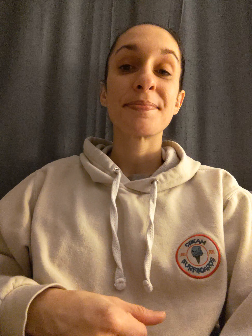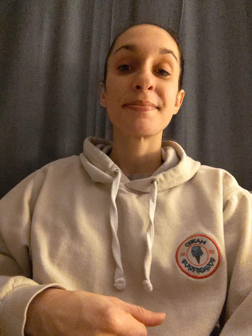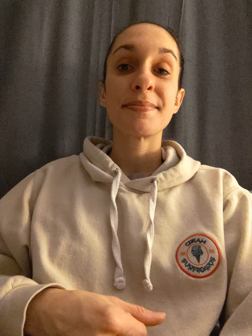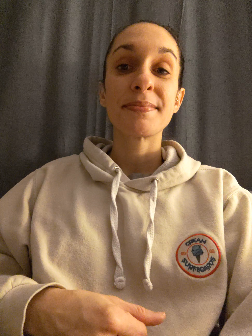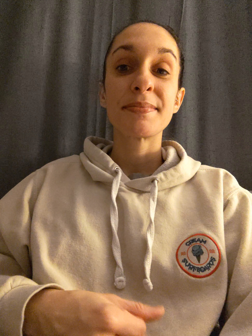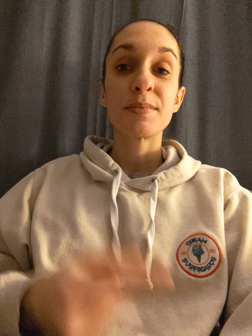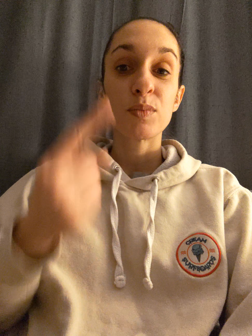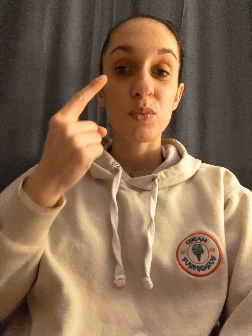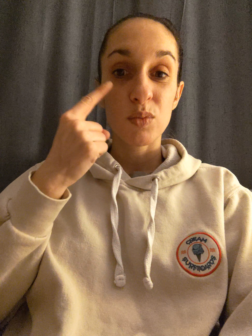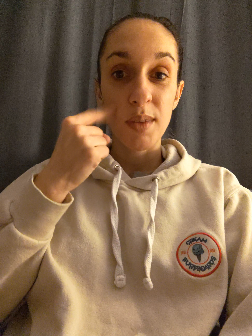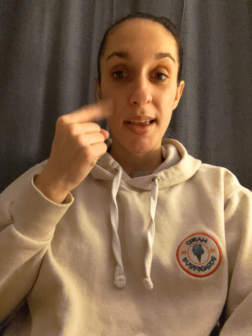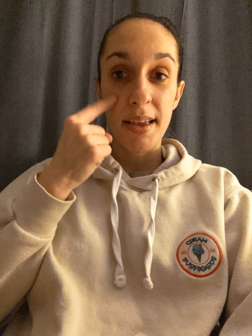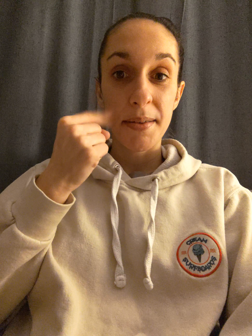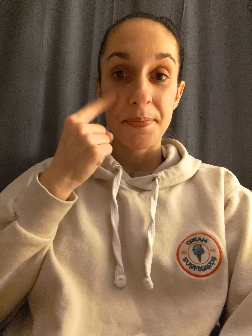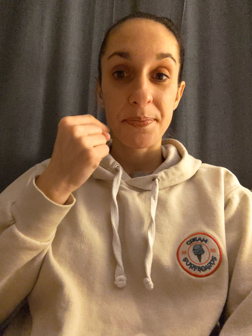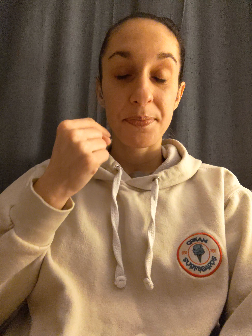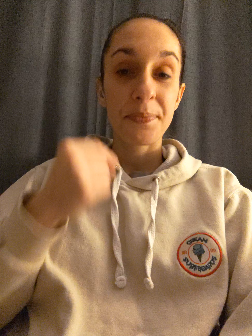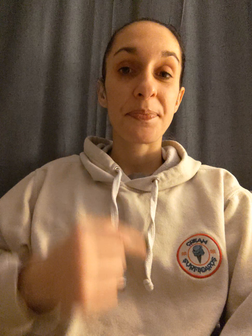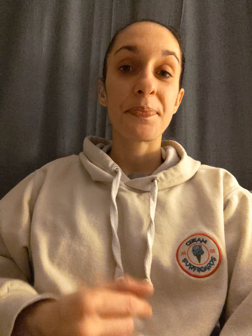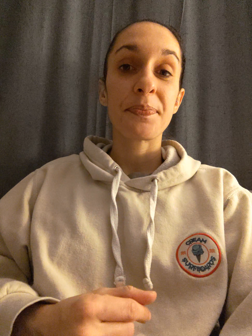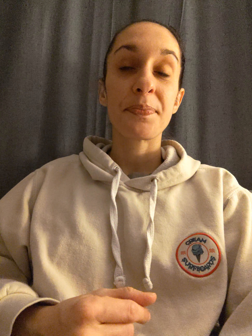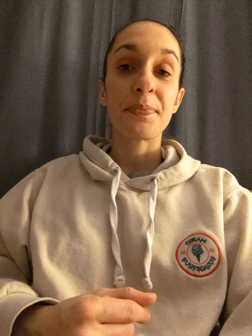cry